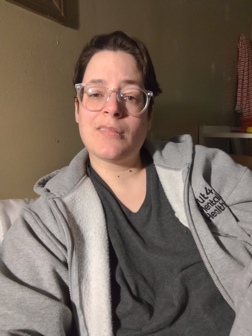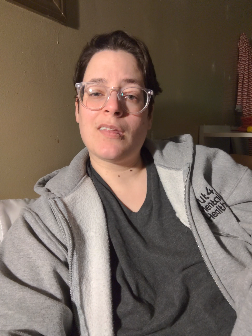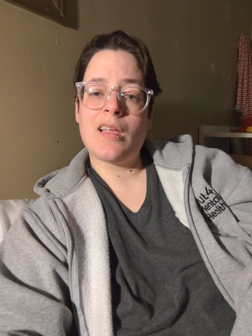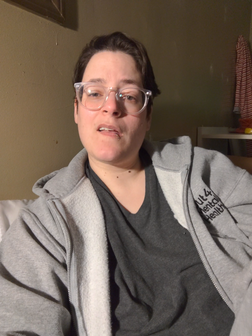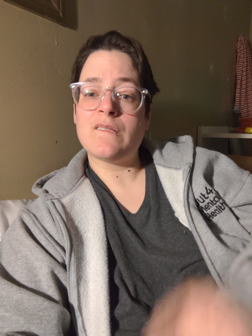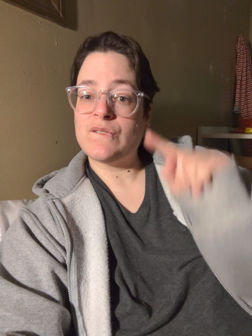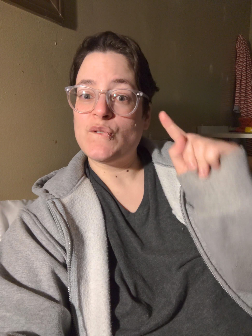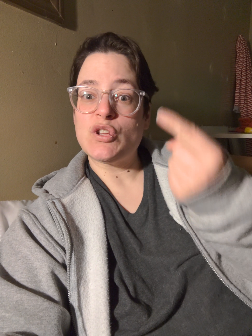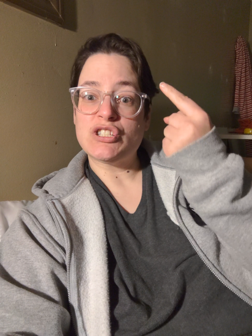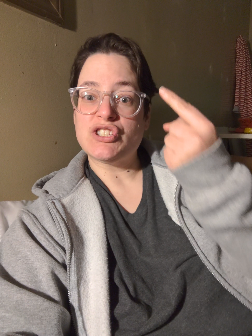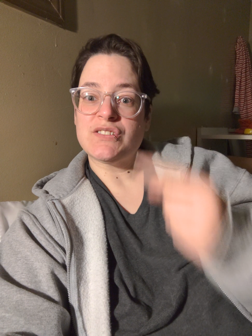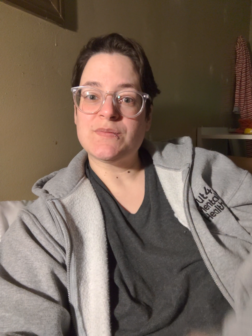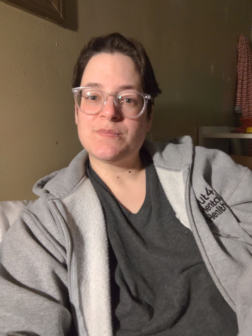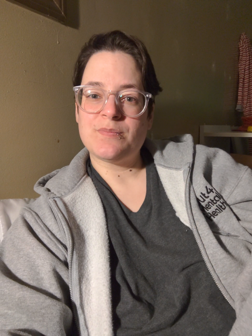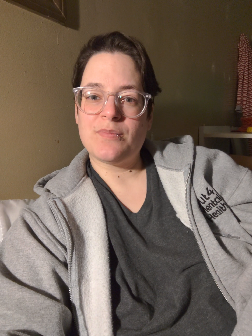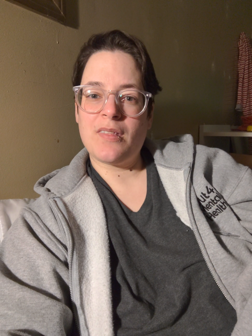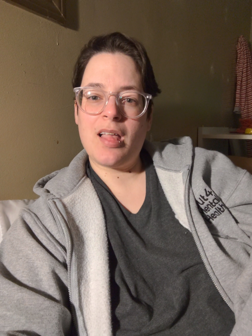first